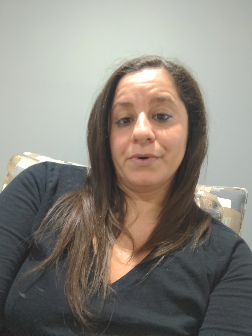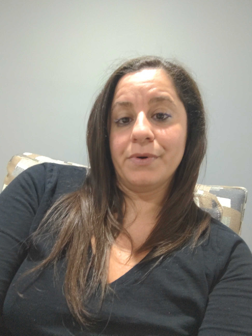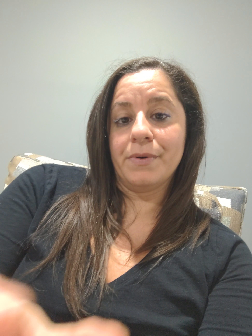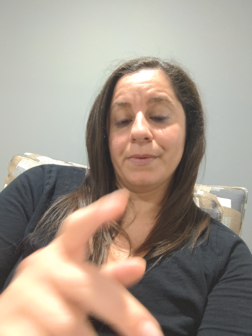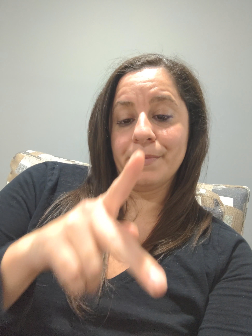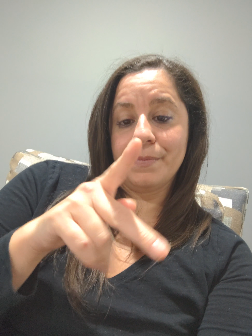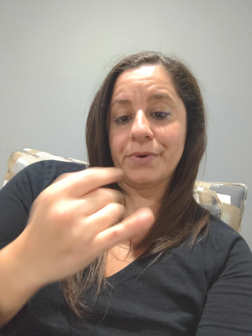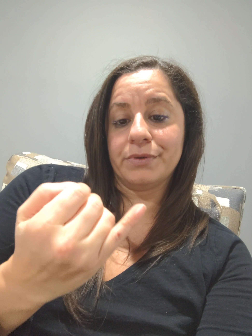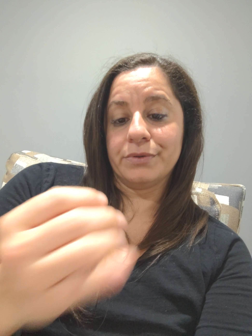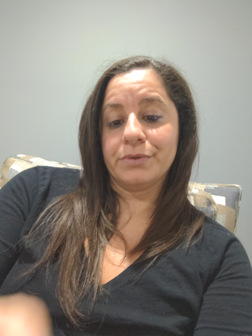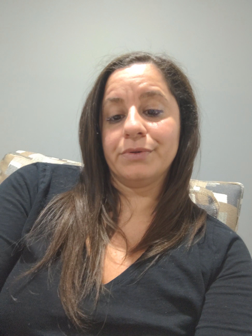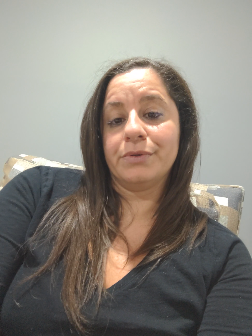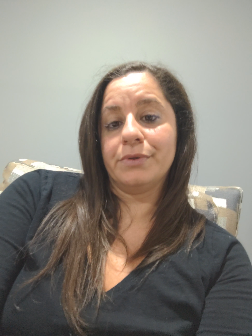pajamas